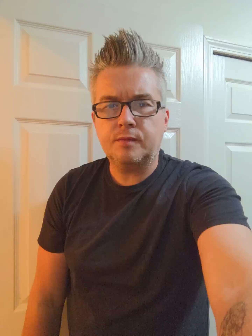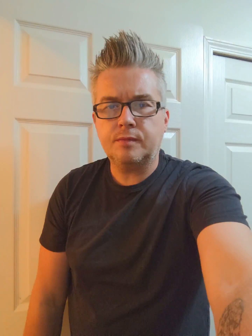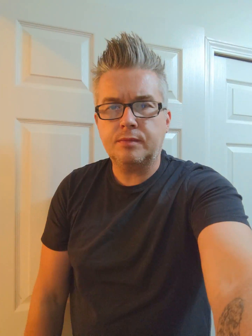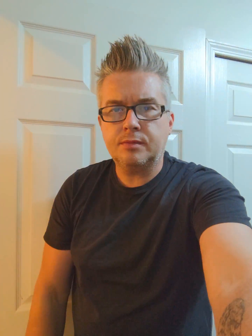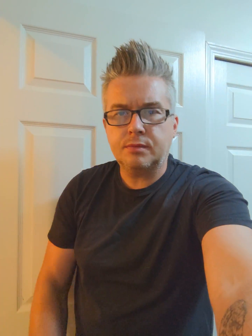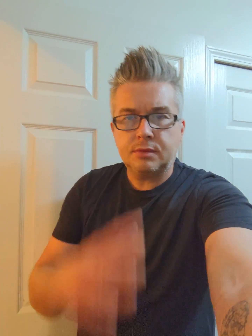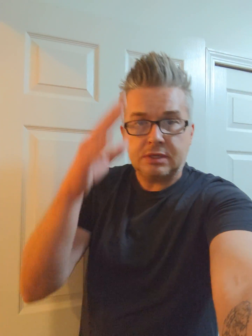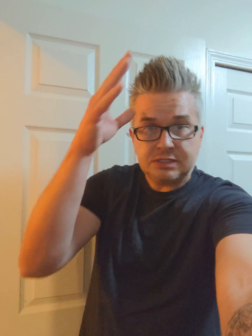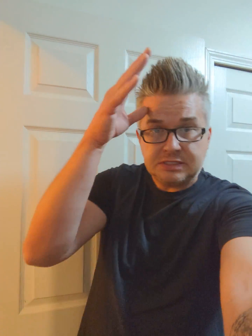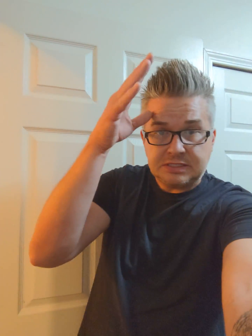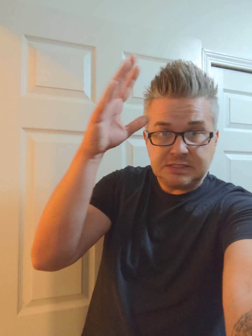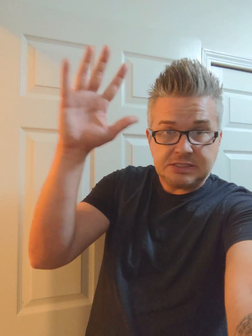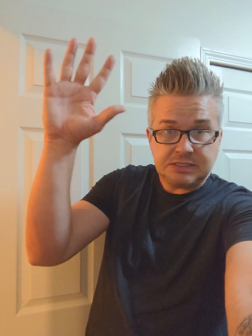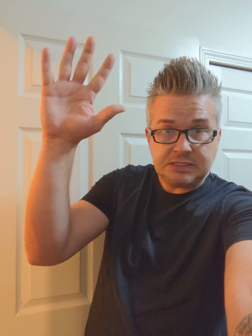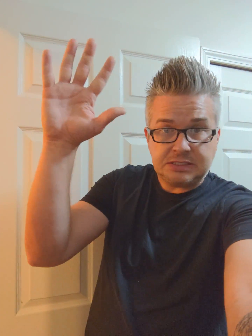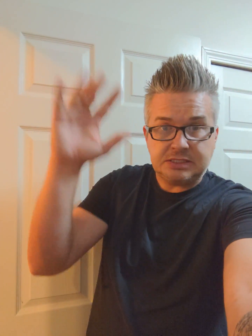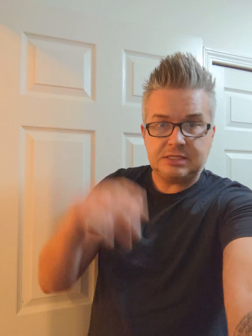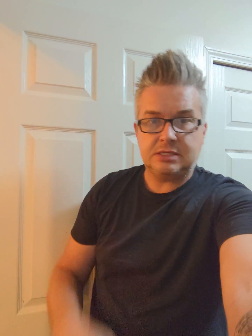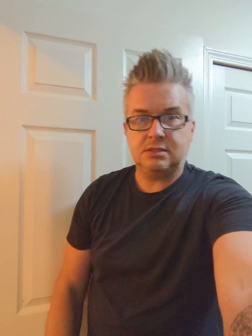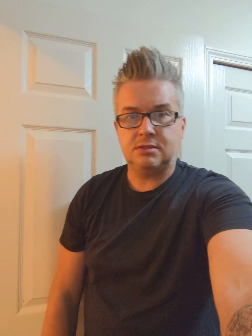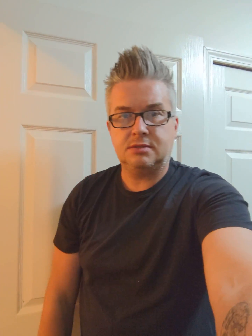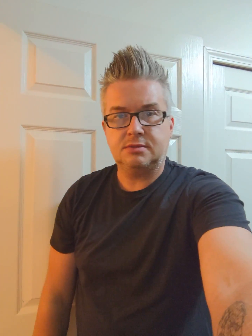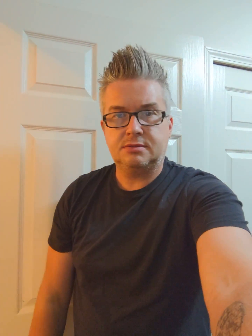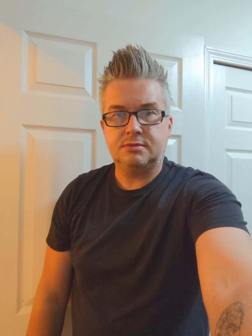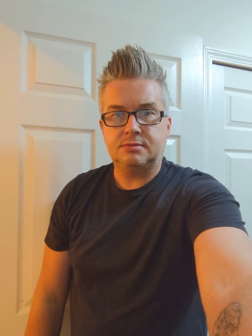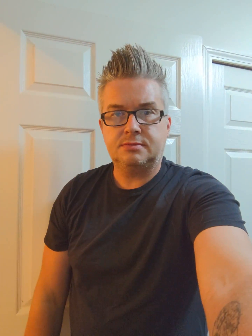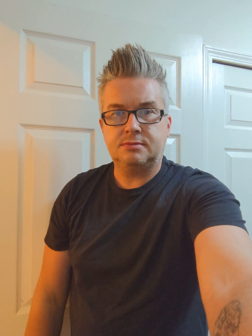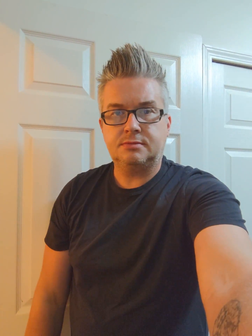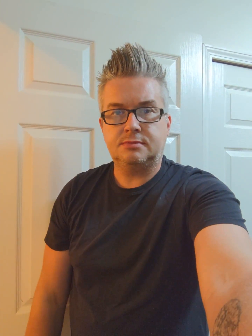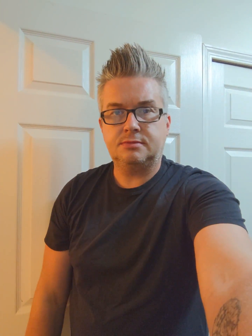moose